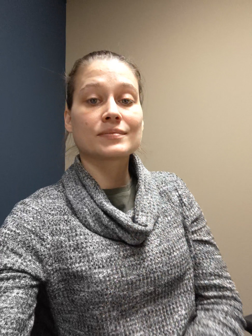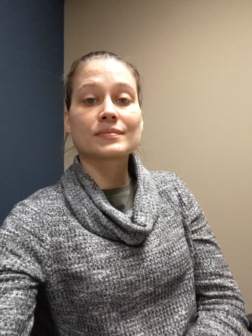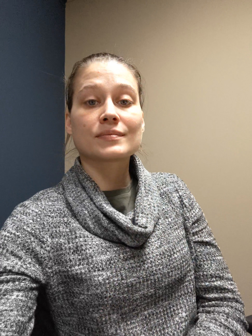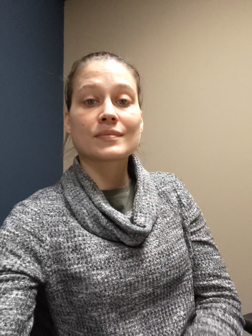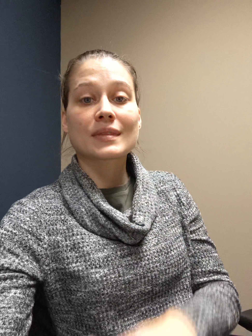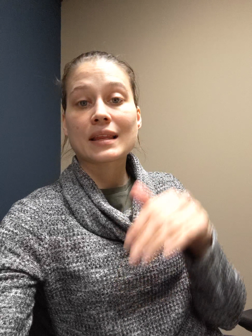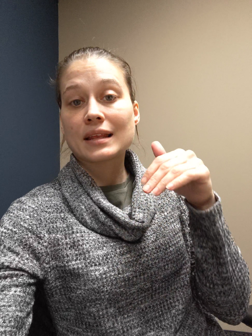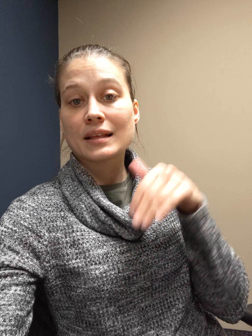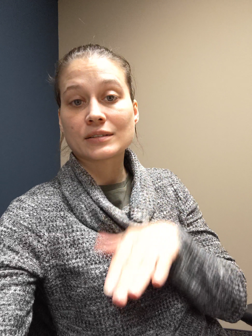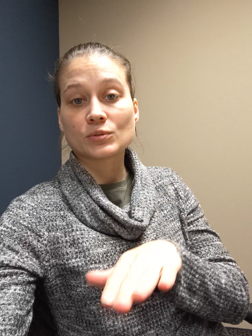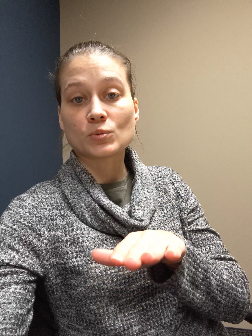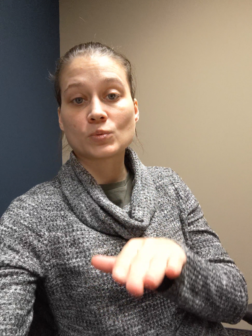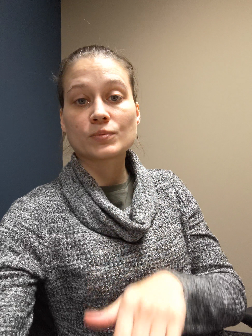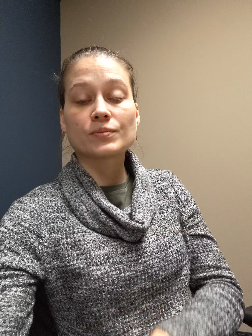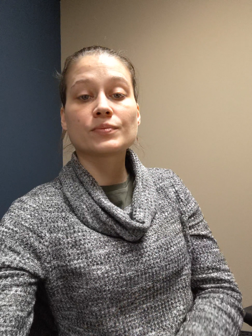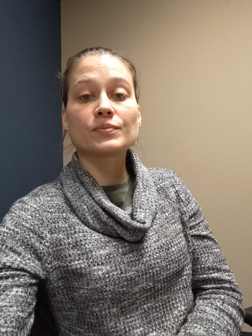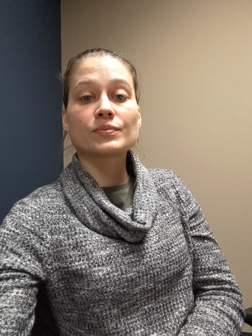into